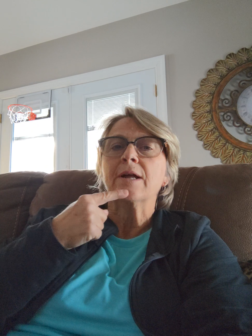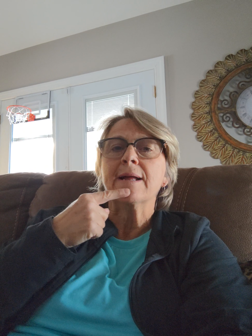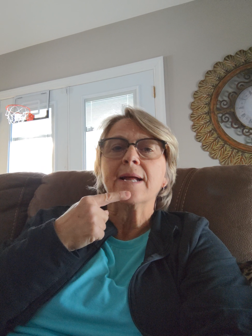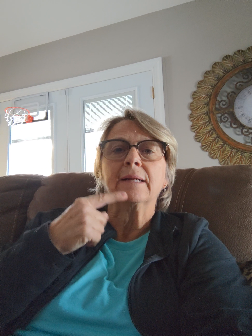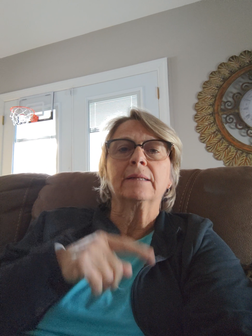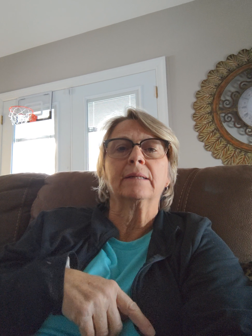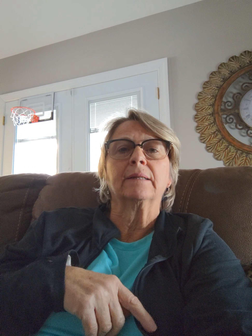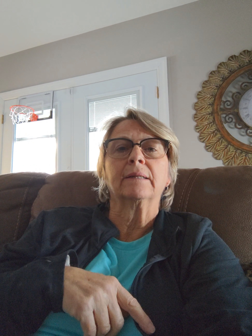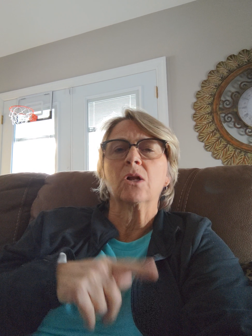chin